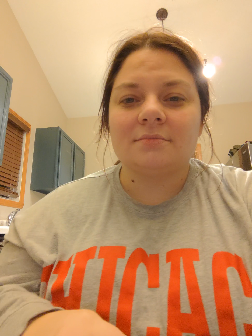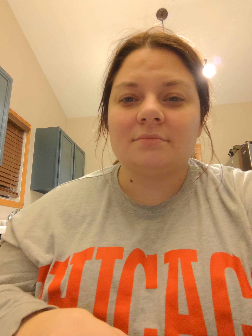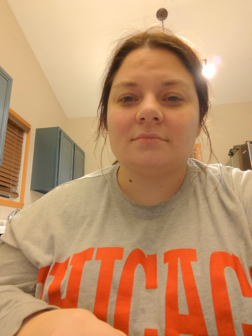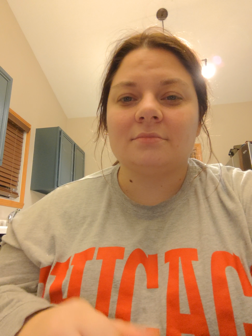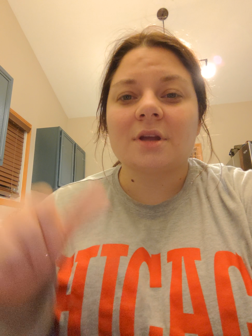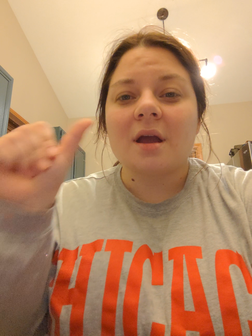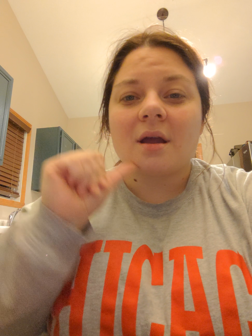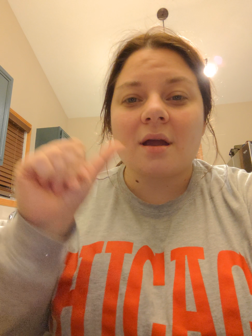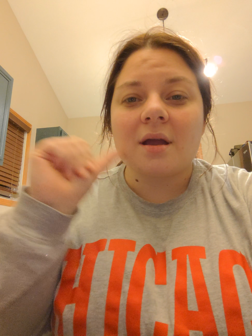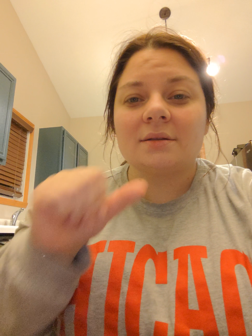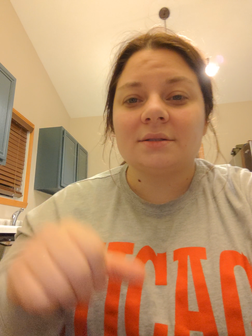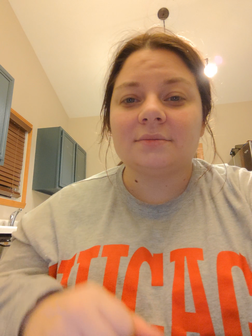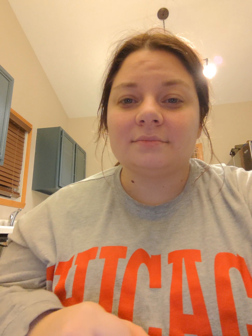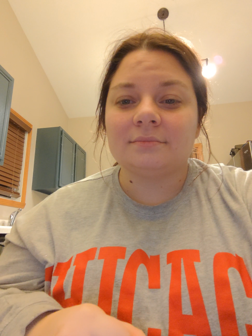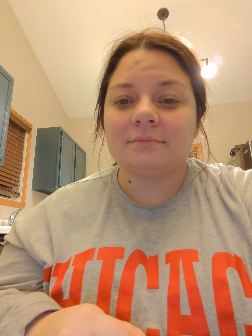aunt